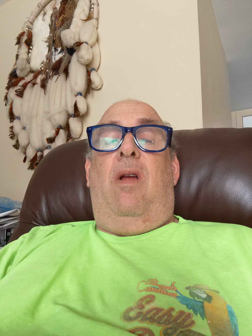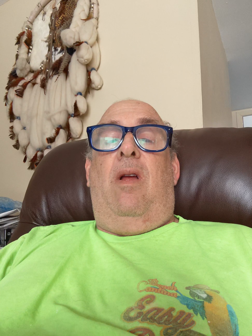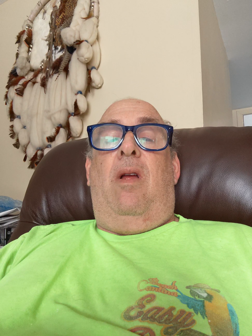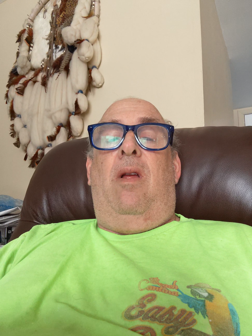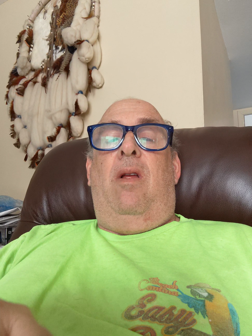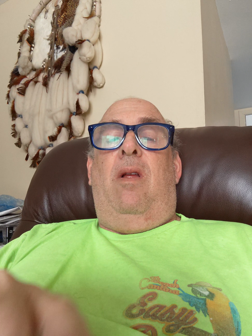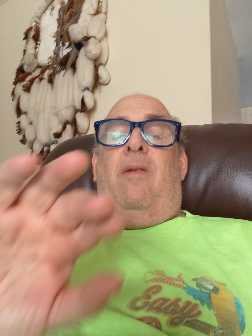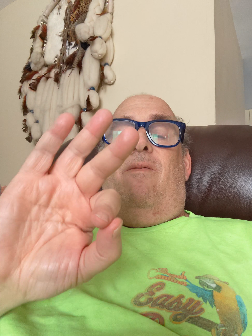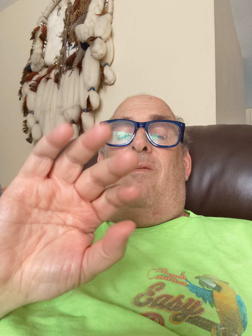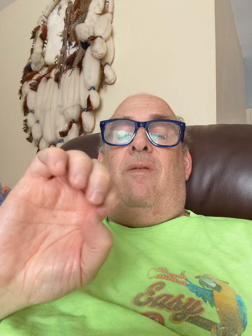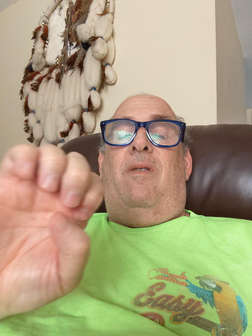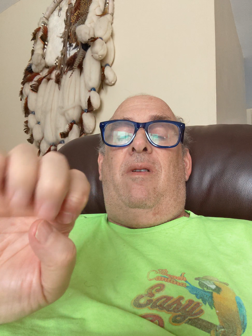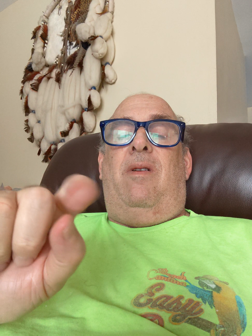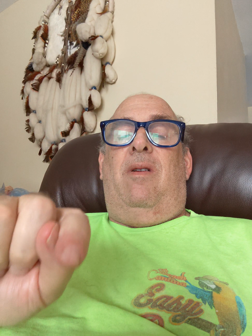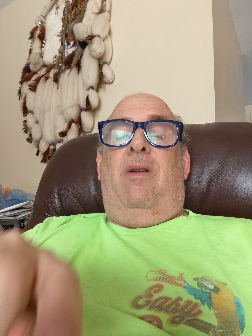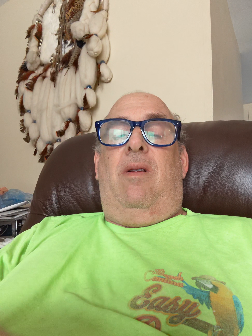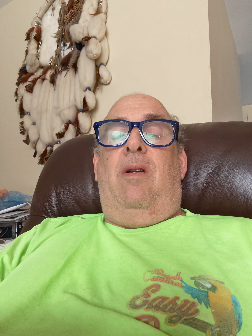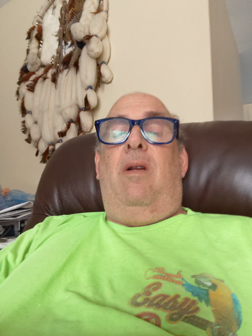feet